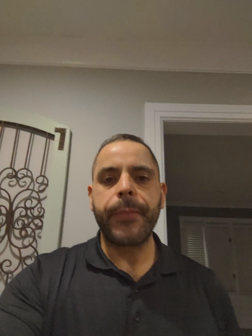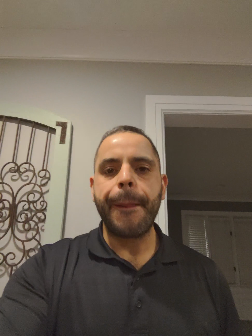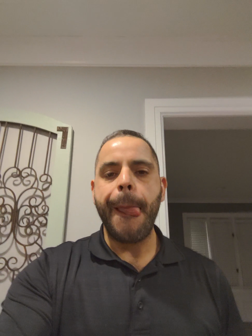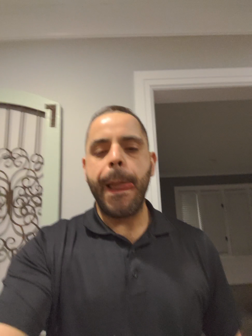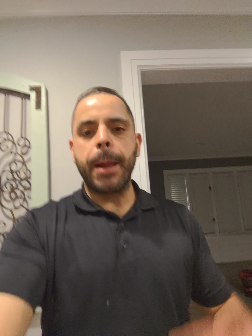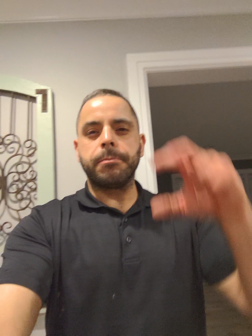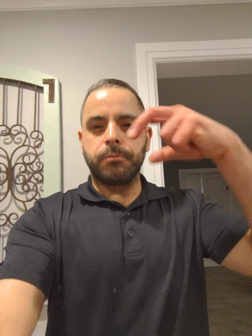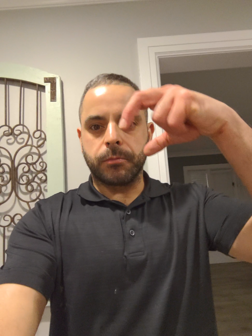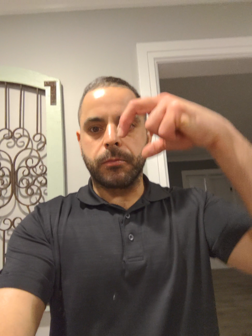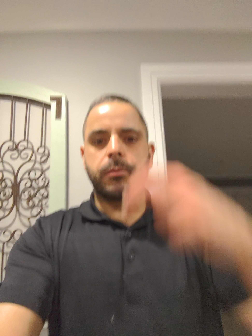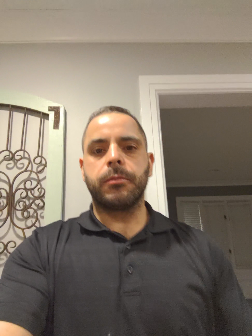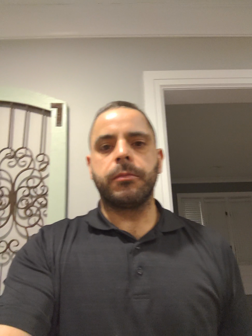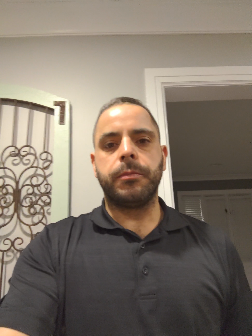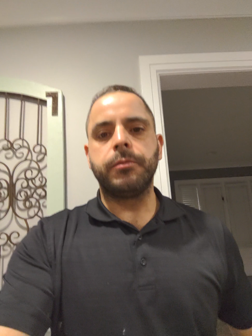helicopter